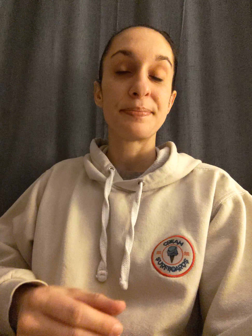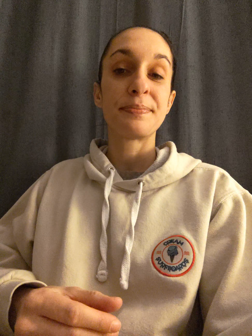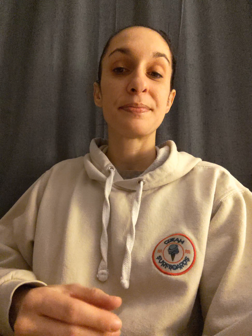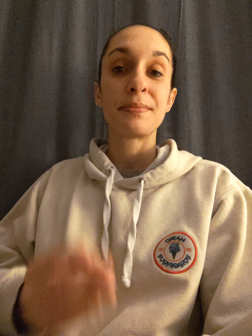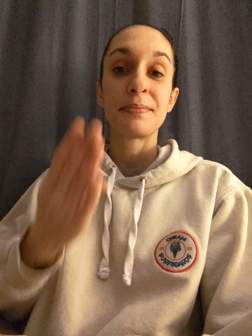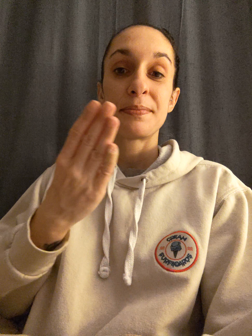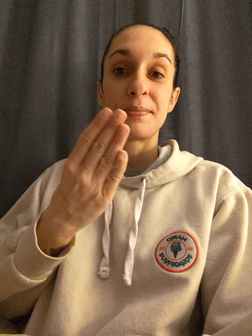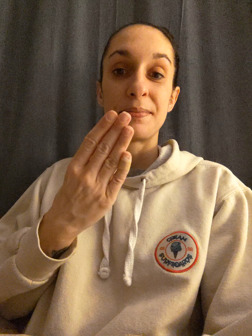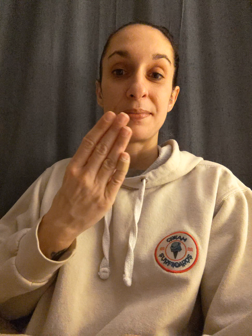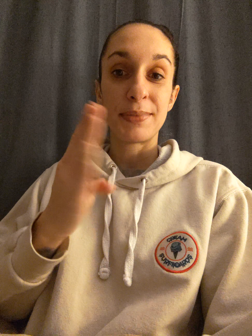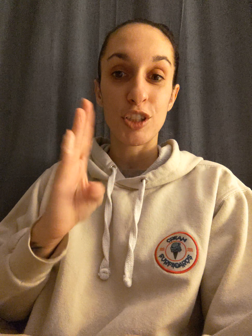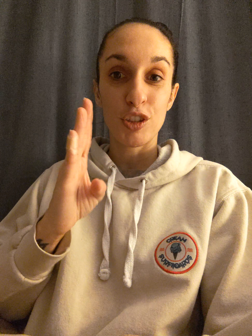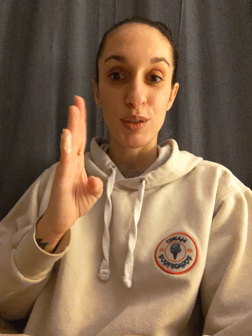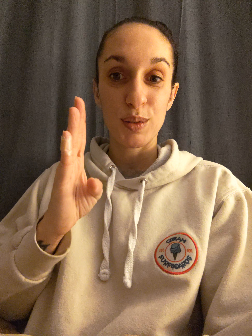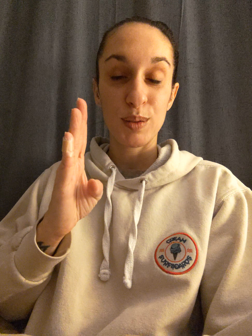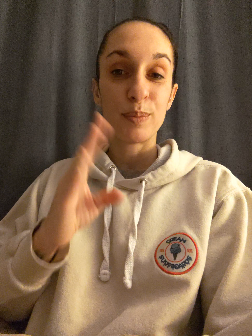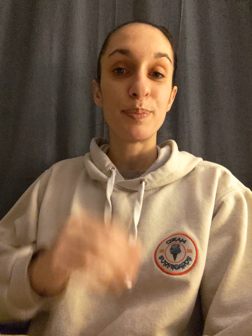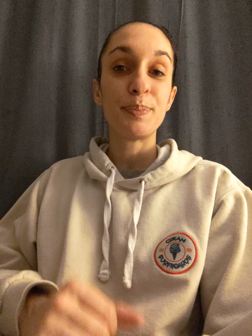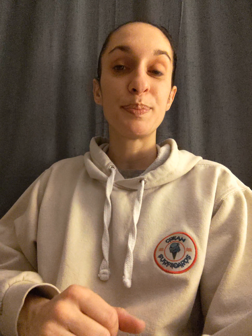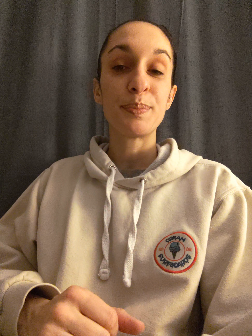blue